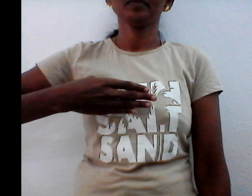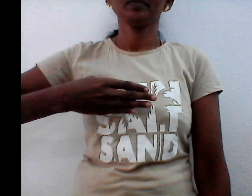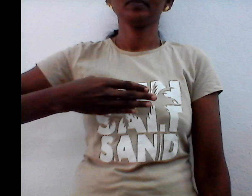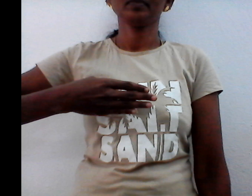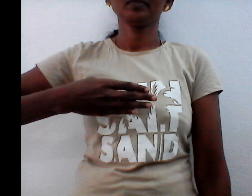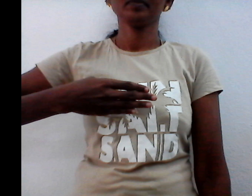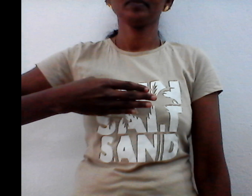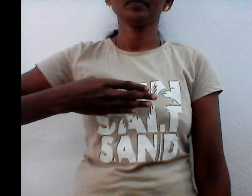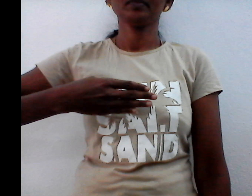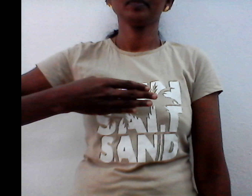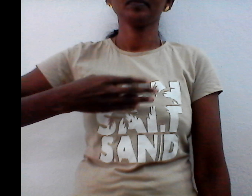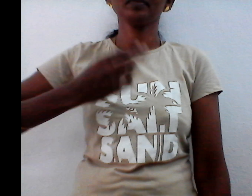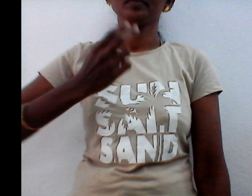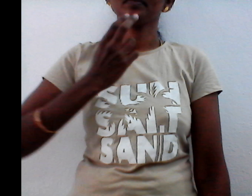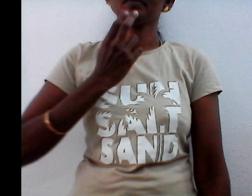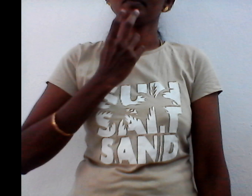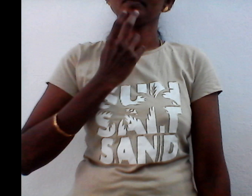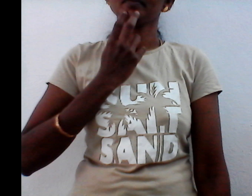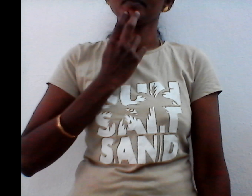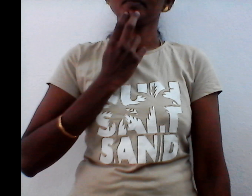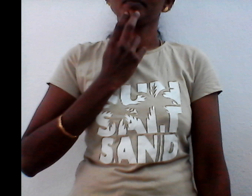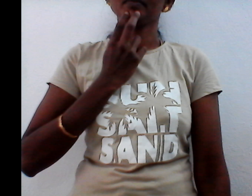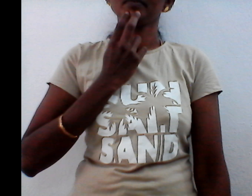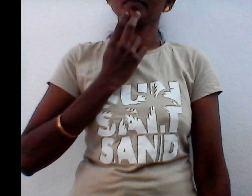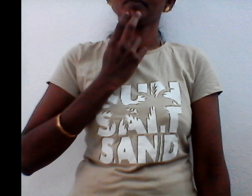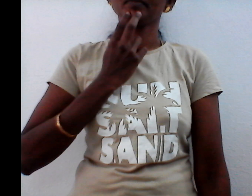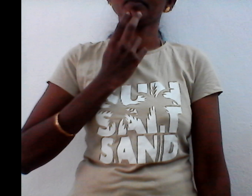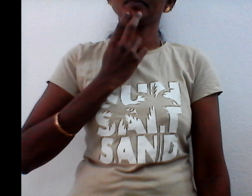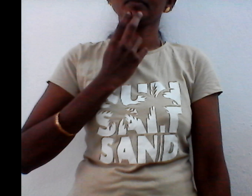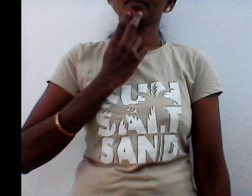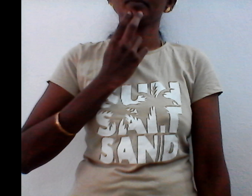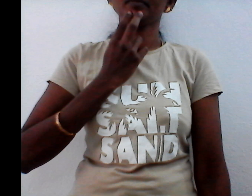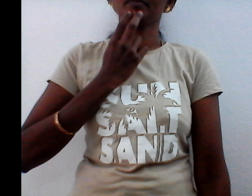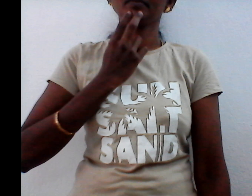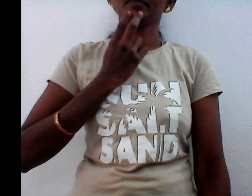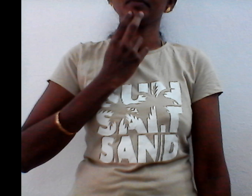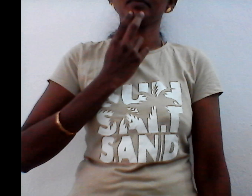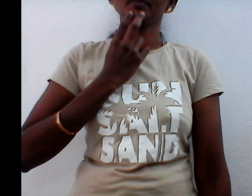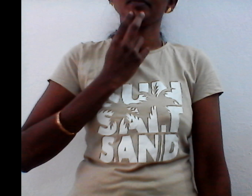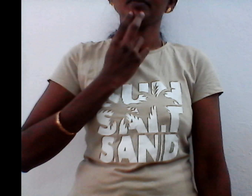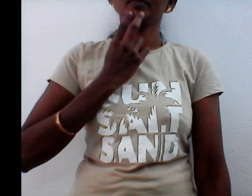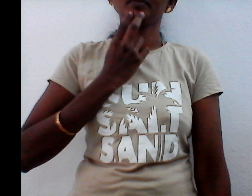അഃ